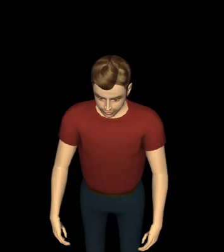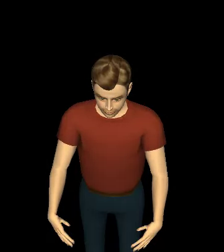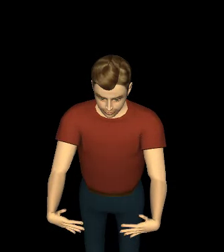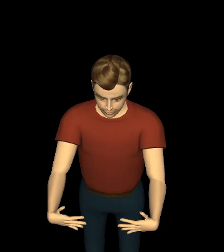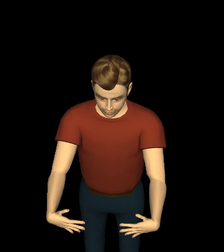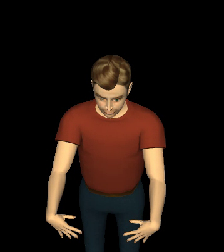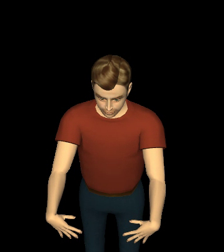تحقيق